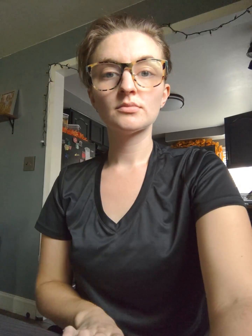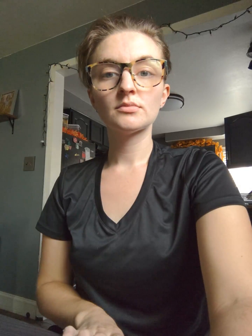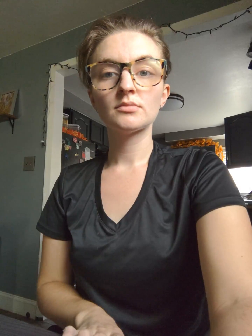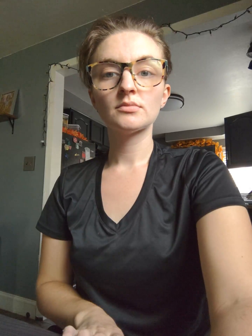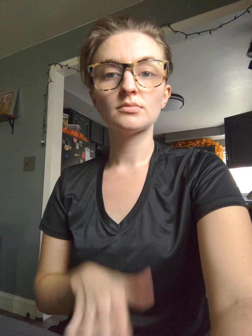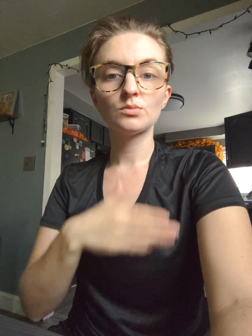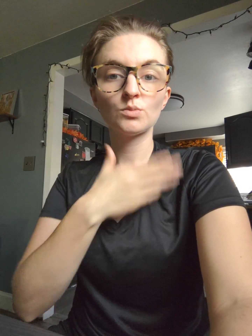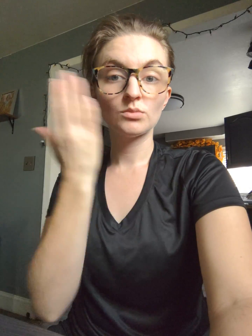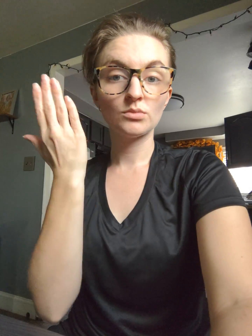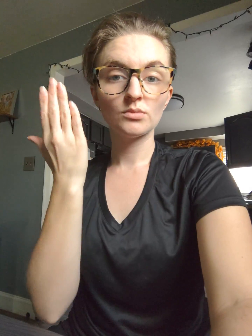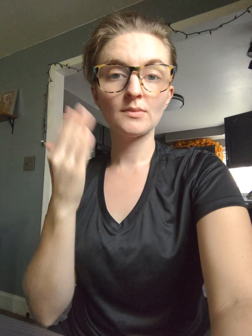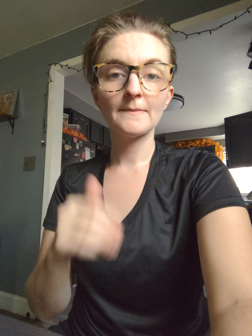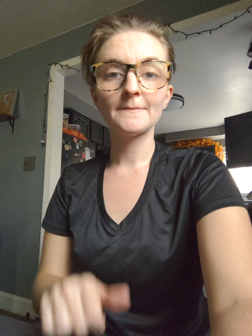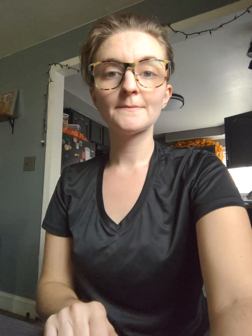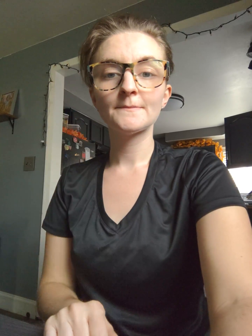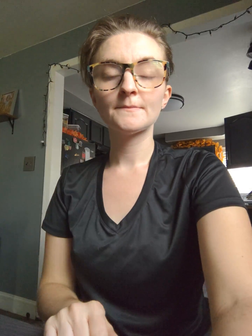all gone